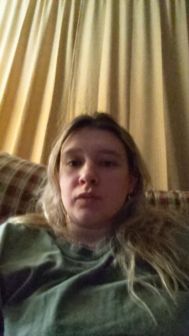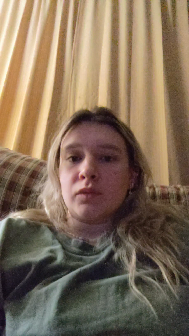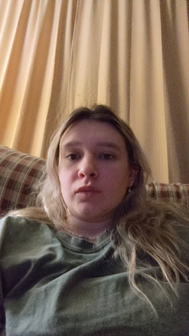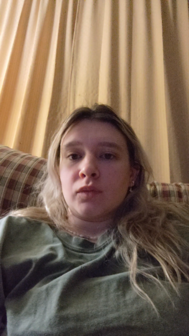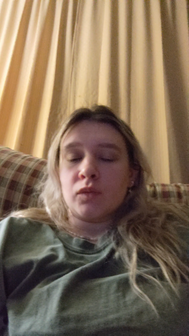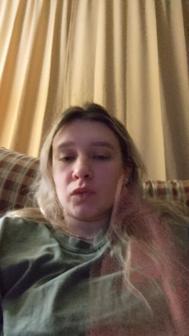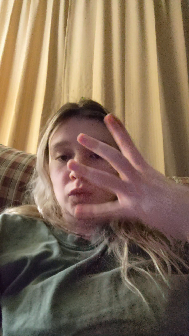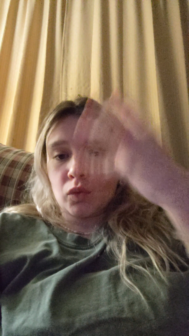going to